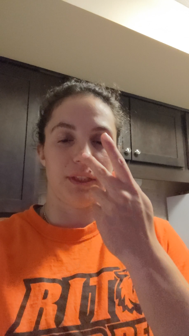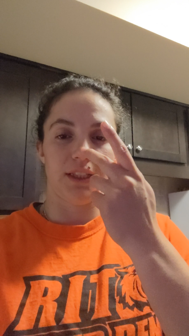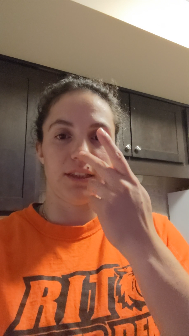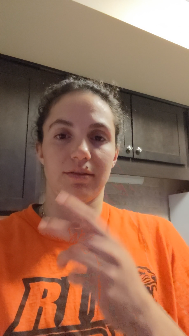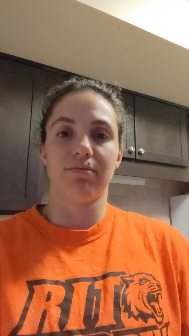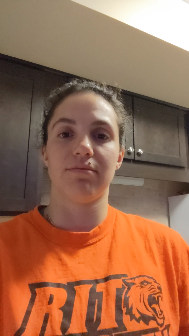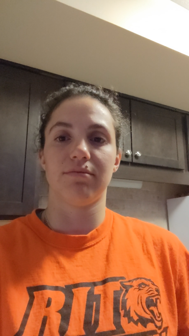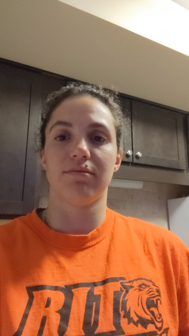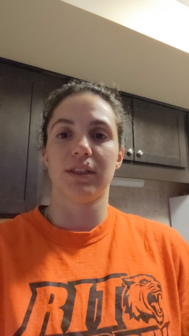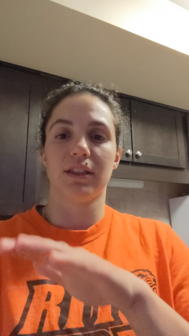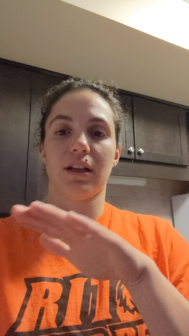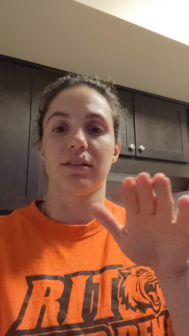nice